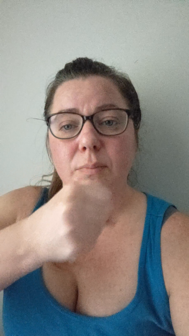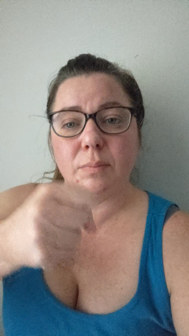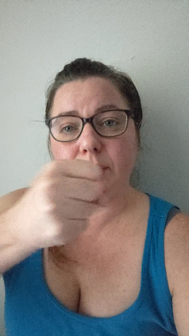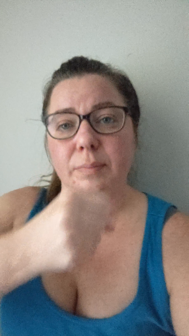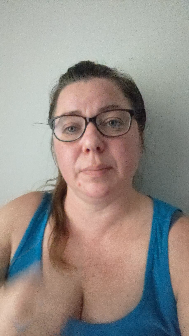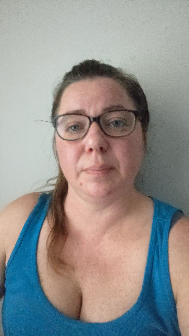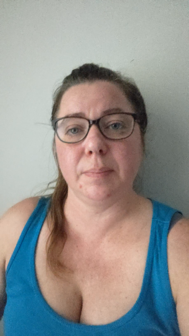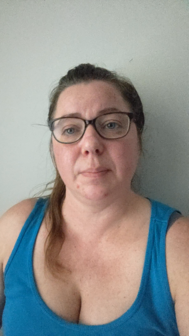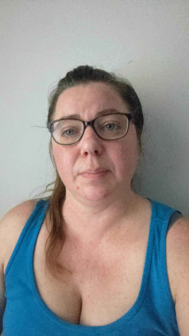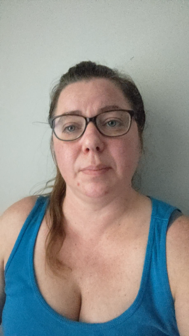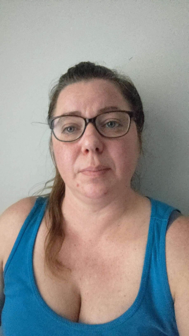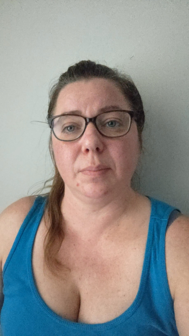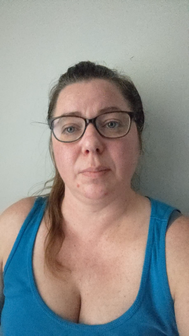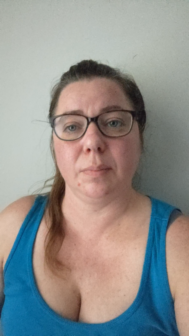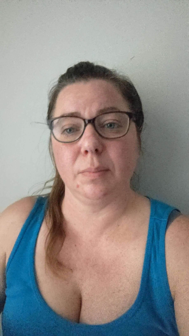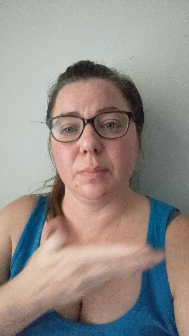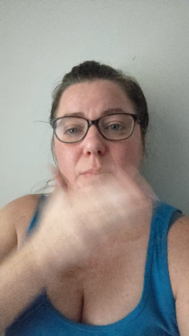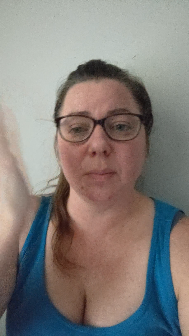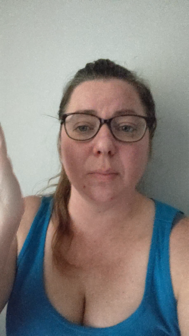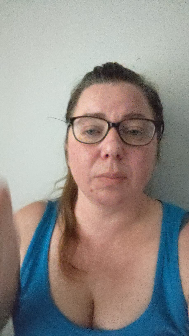all gone